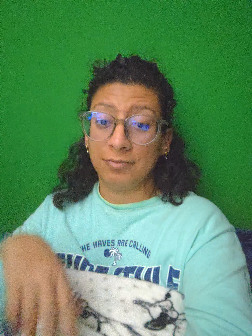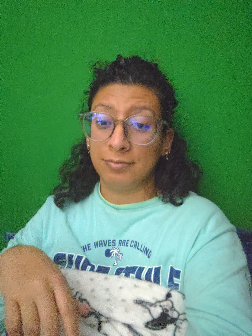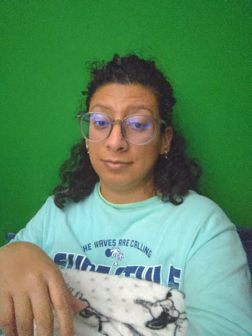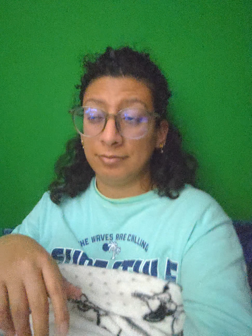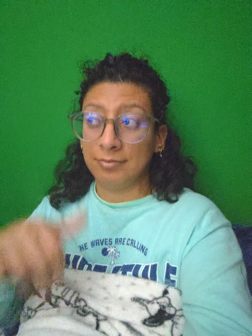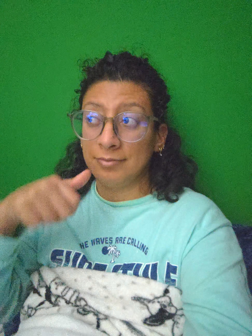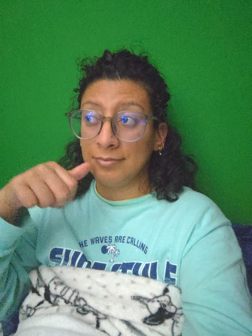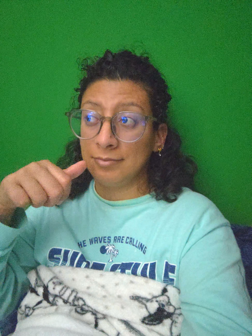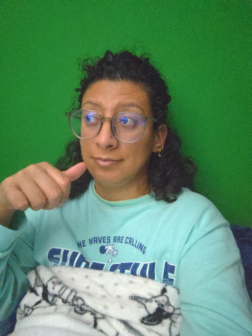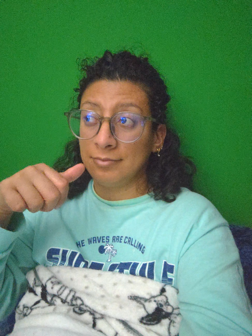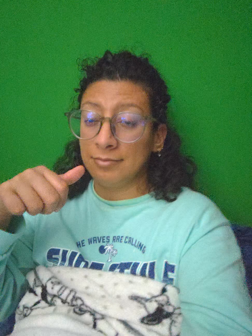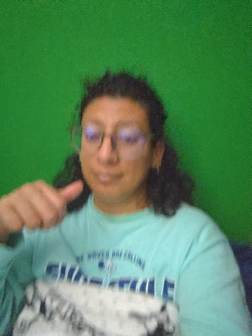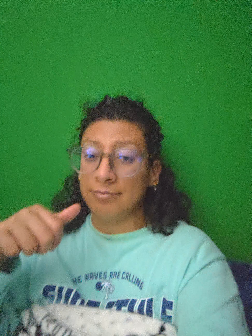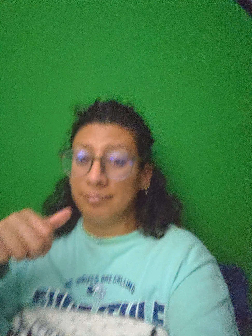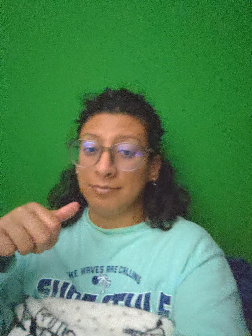dog